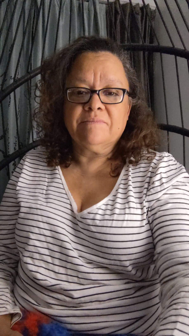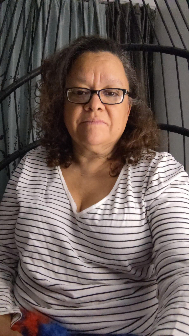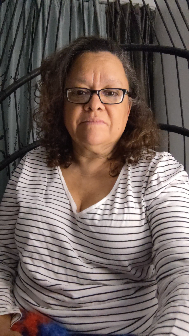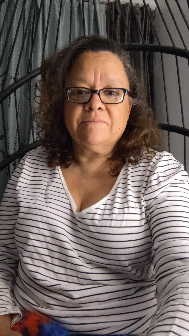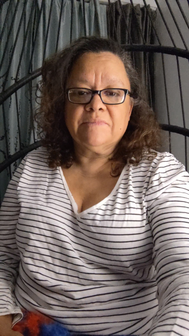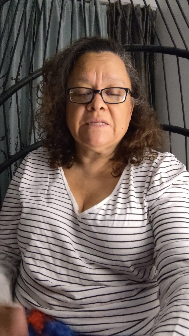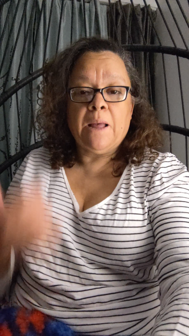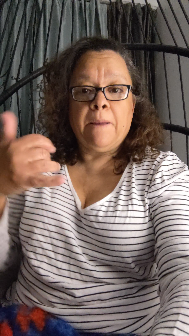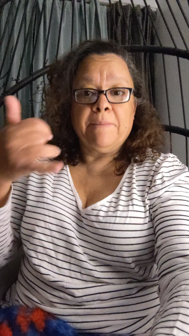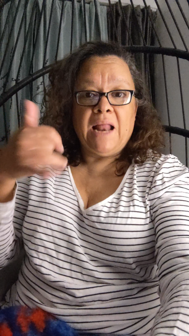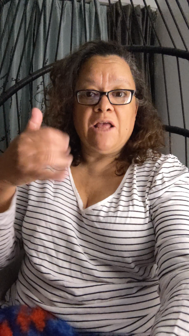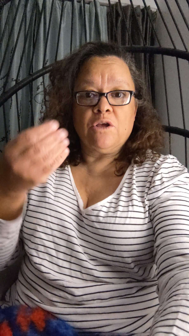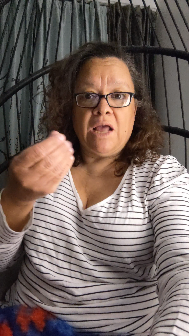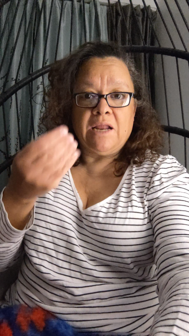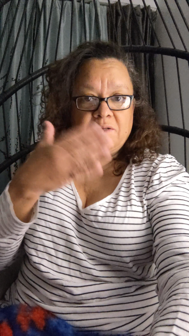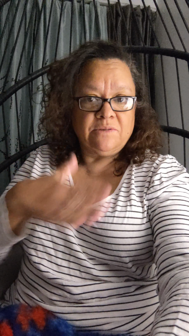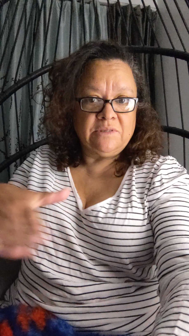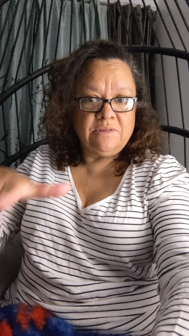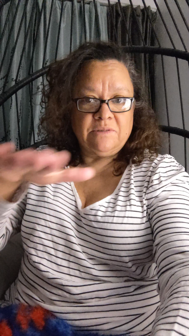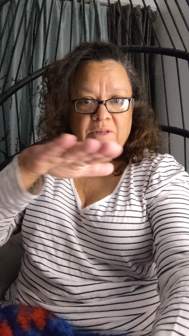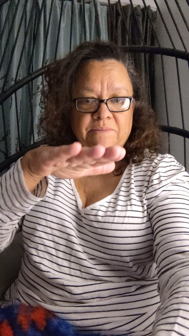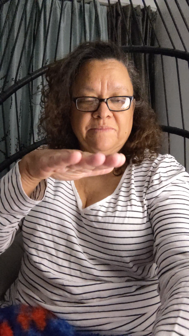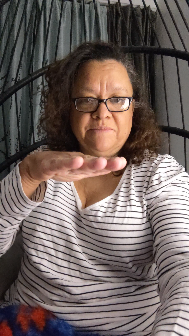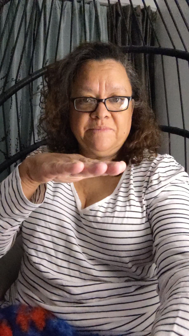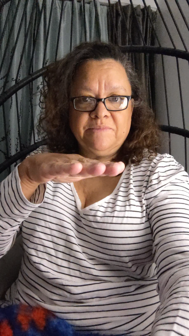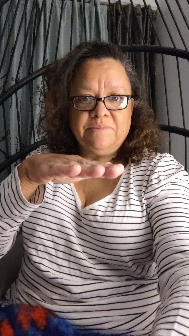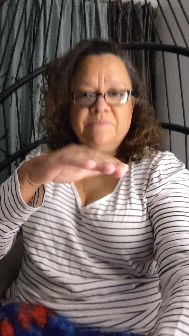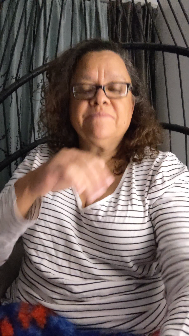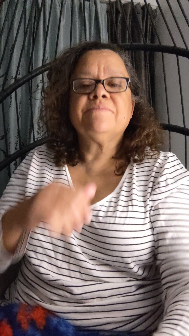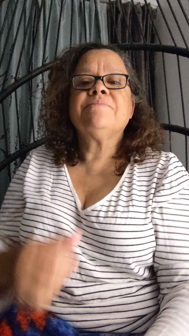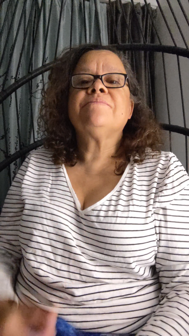playground